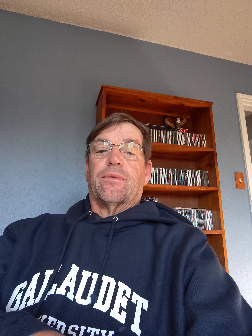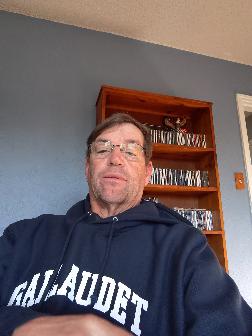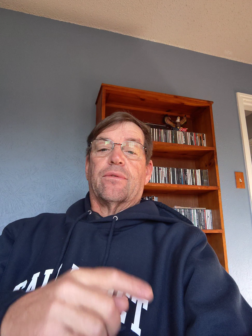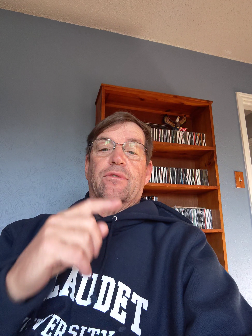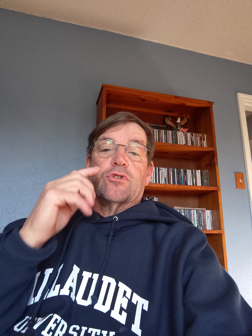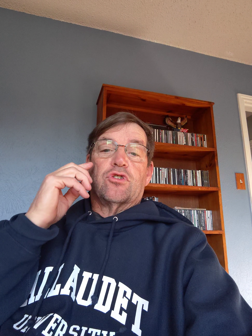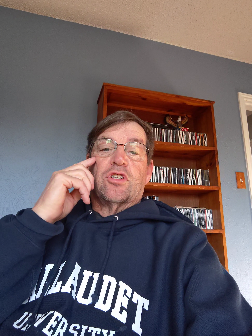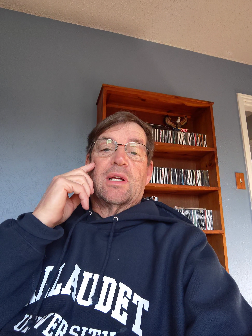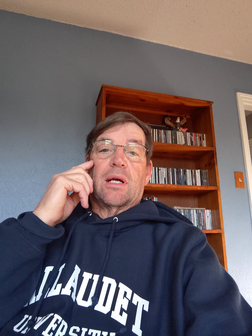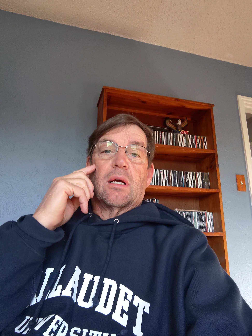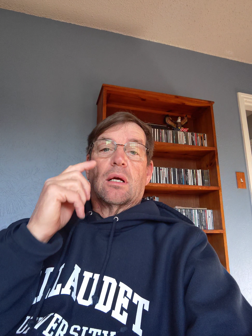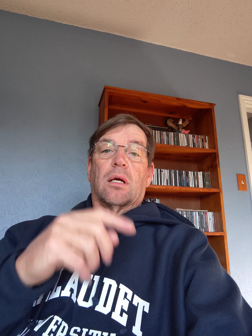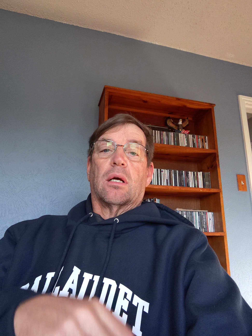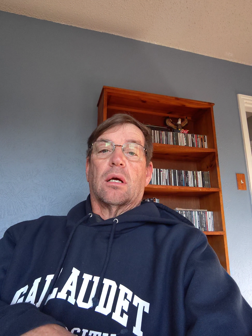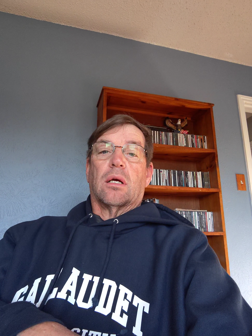cheek